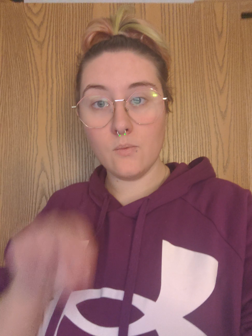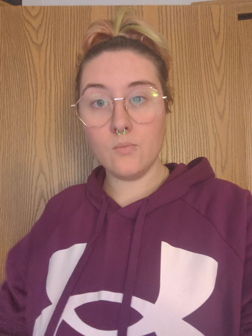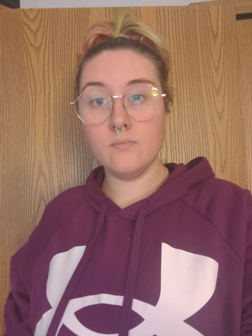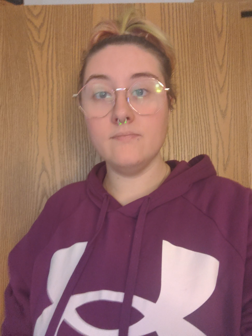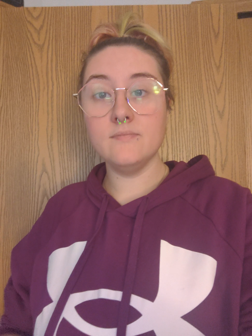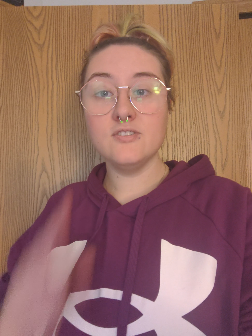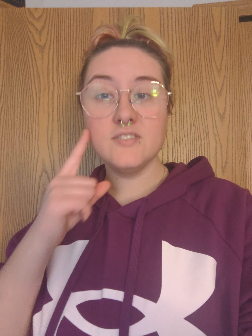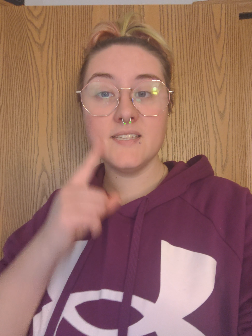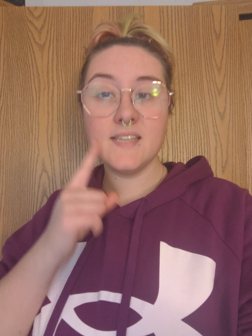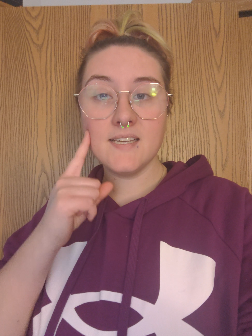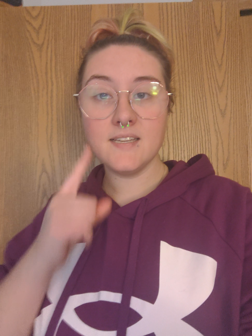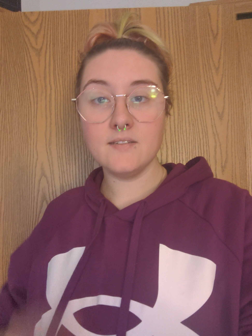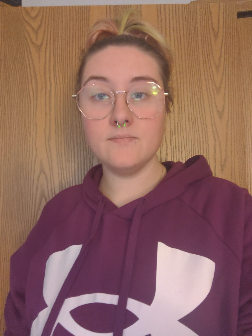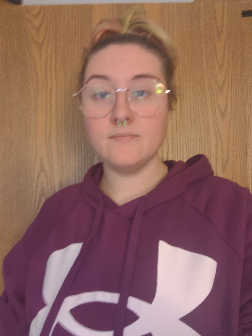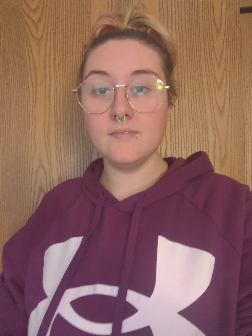cheek